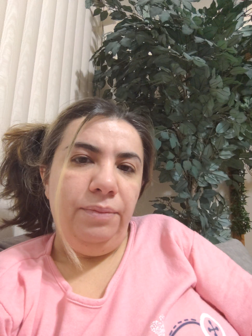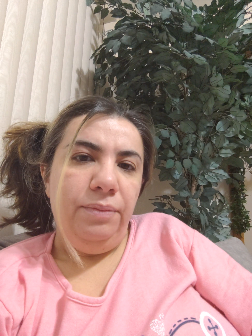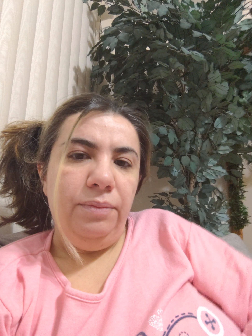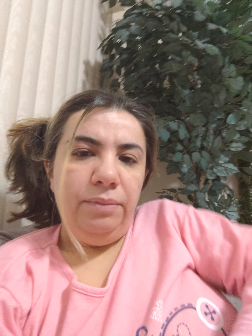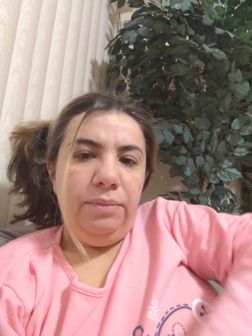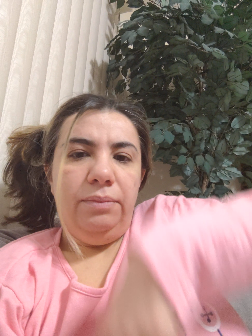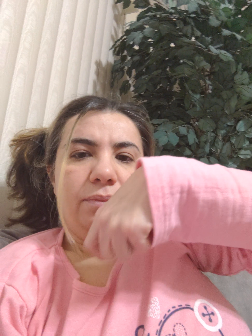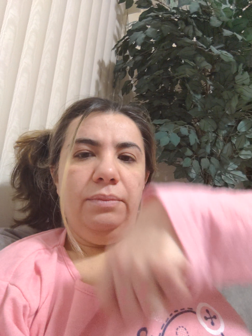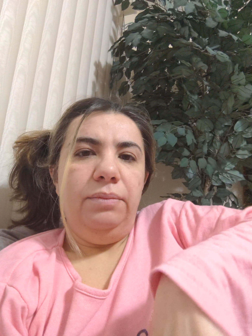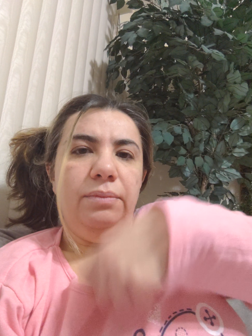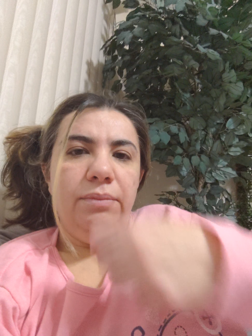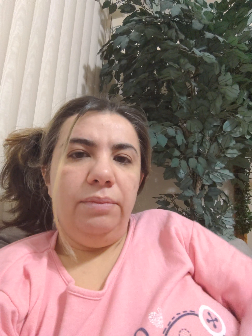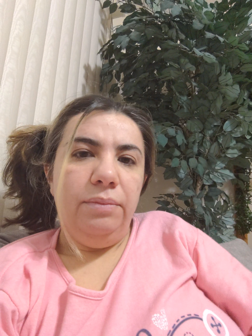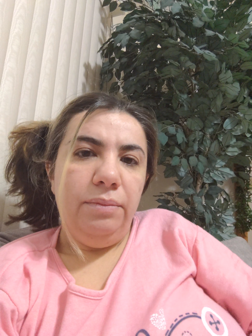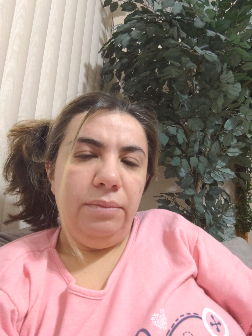zipper